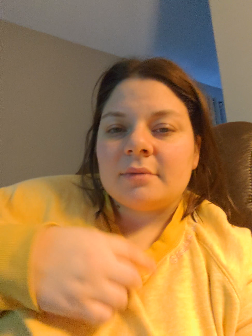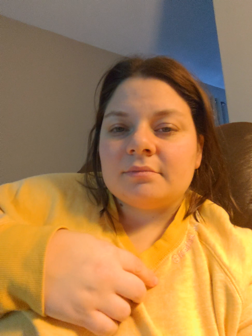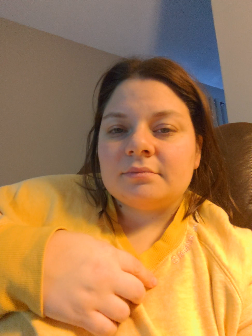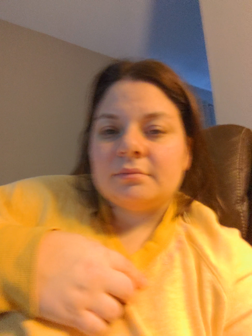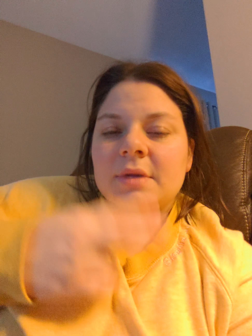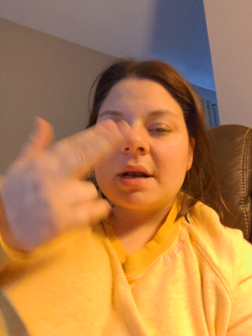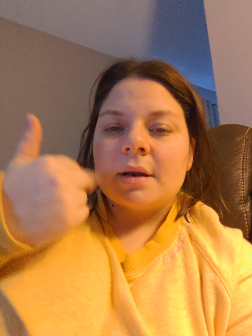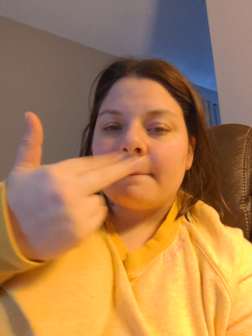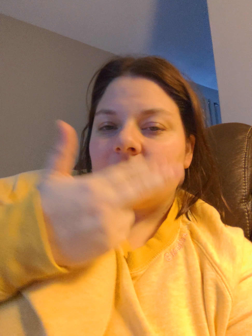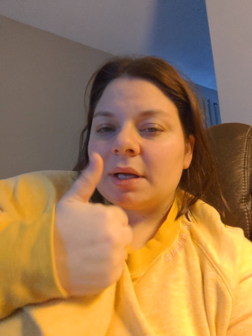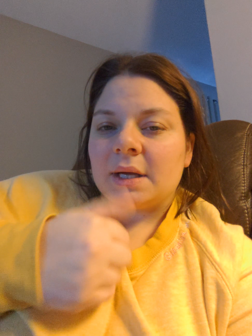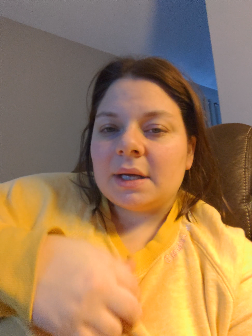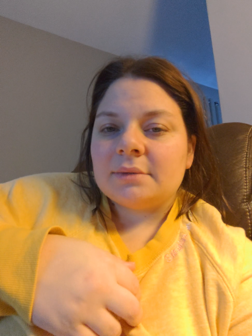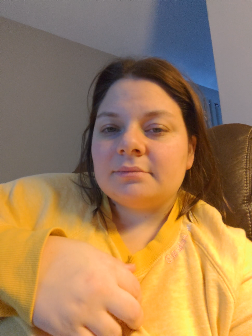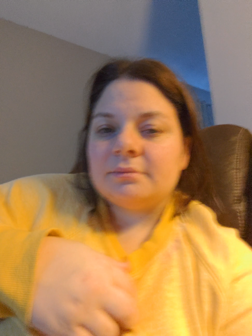napkin